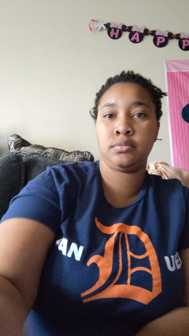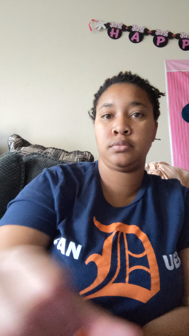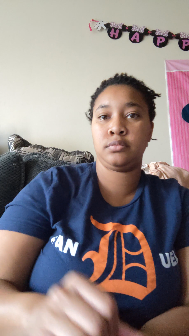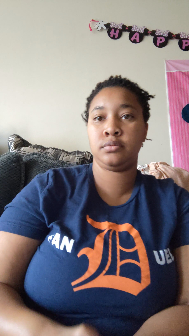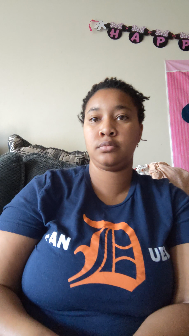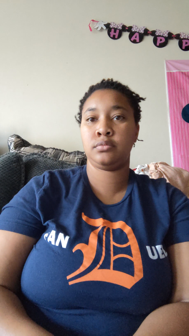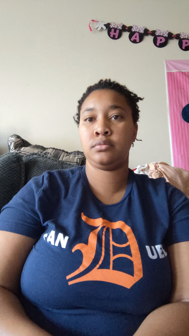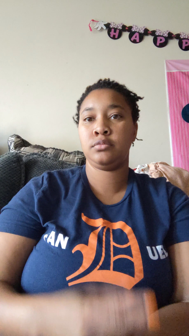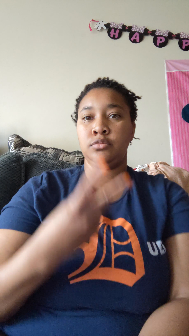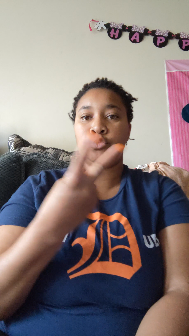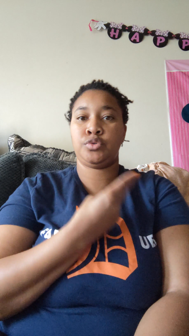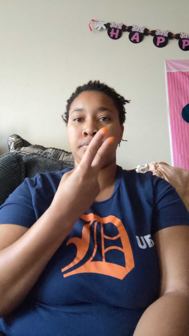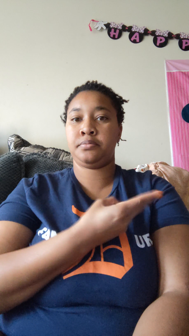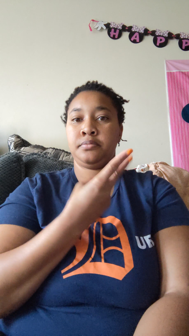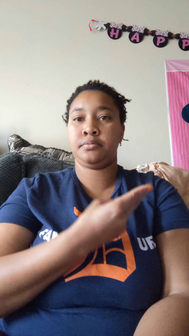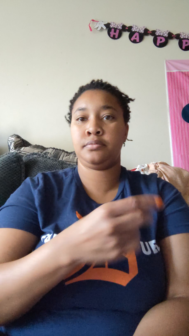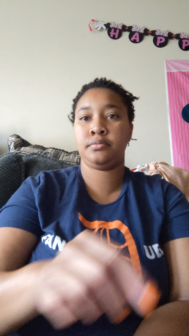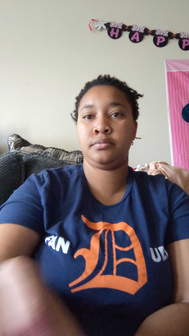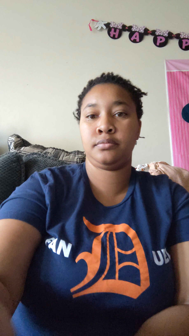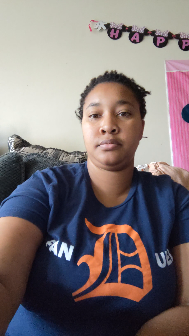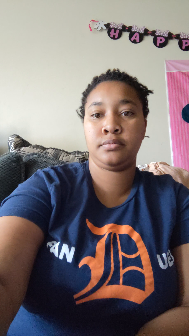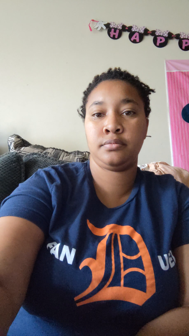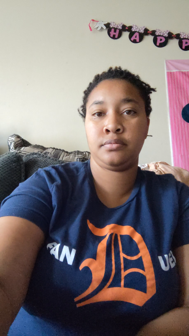sheep